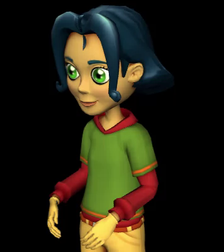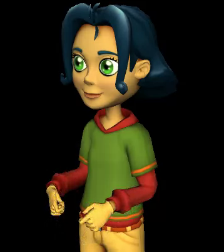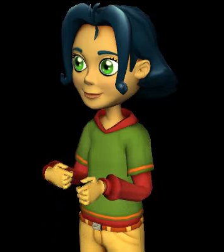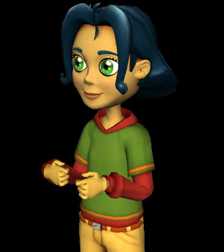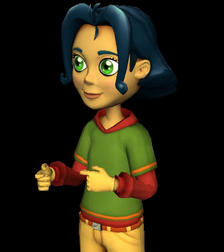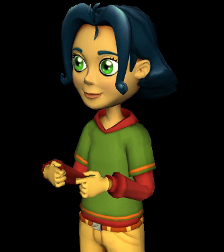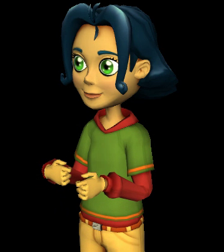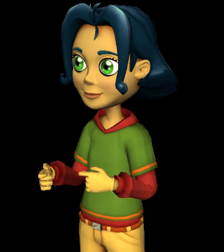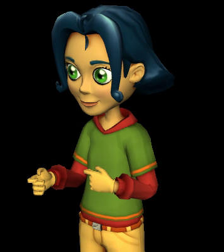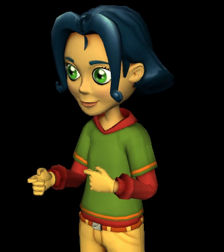سوق